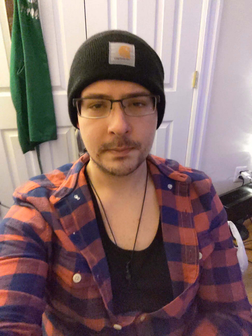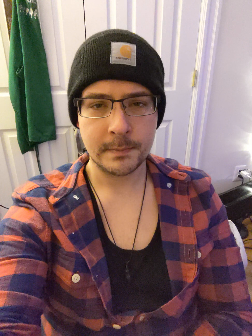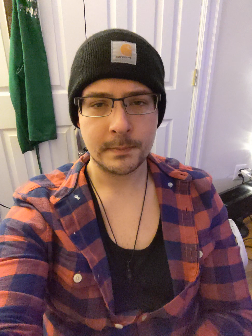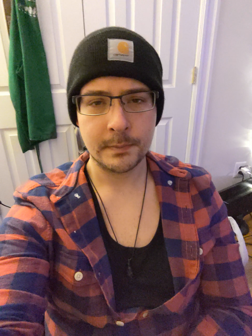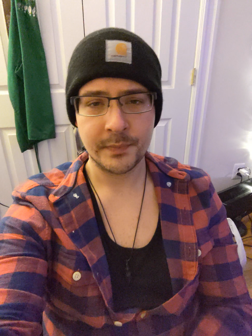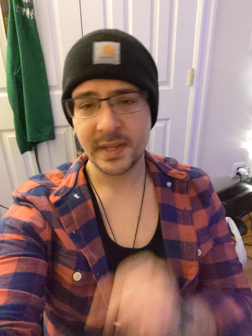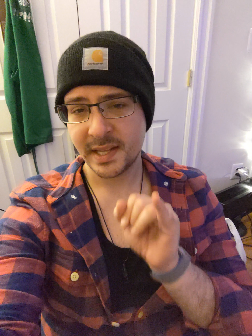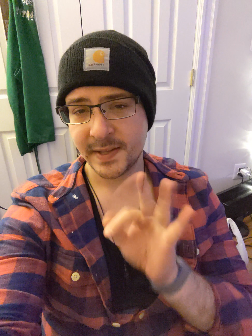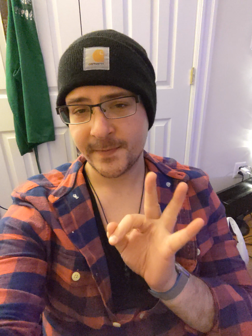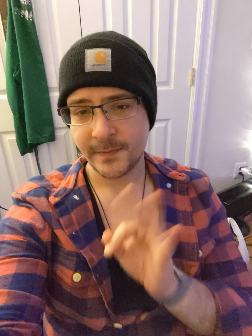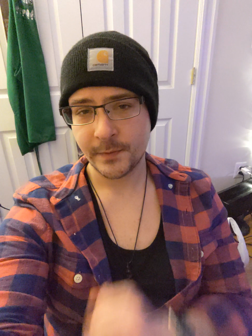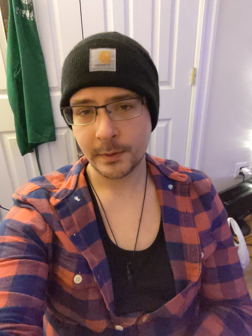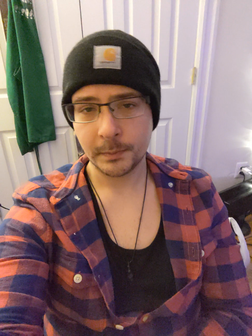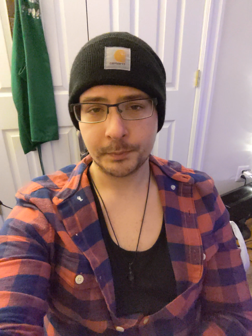if